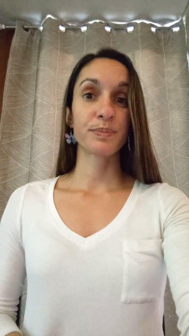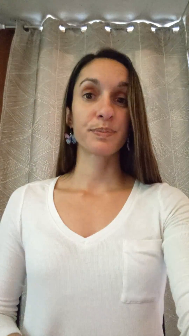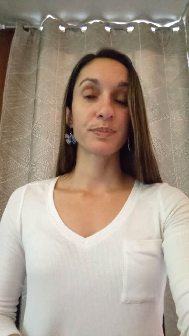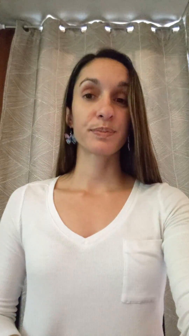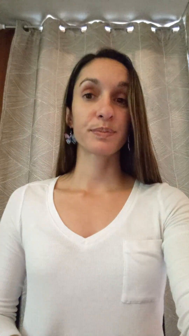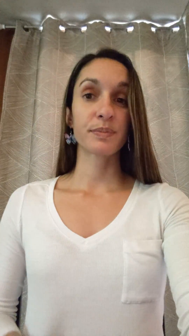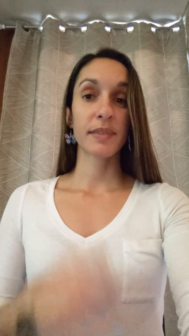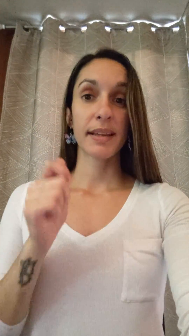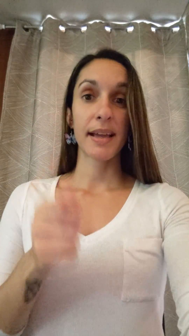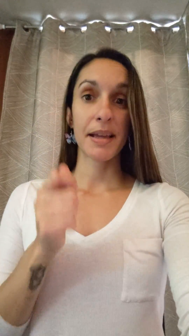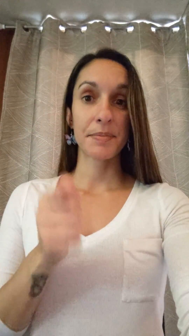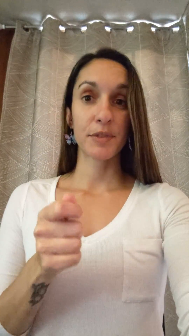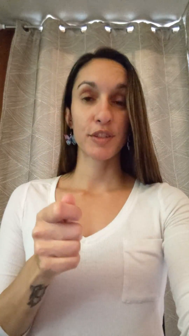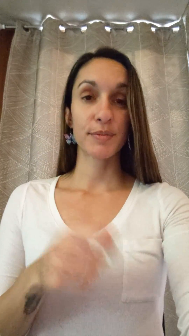hammer